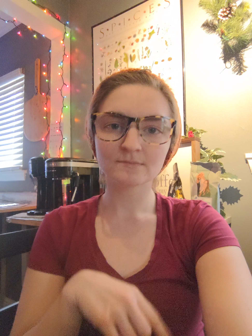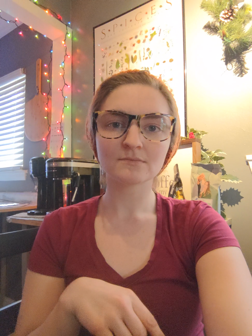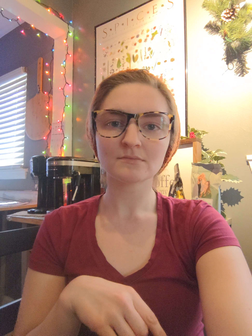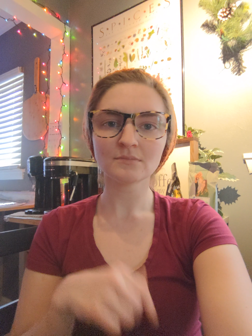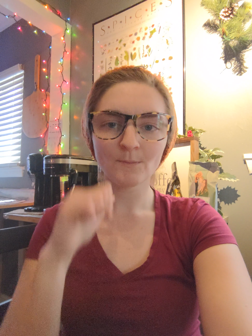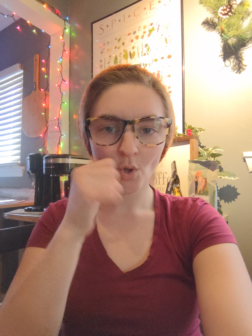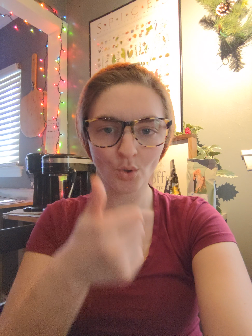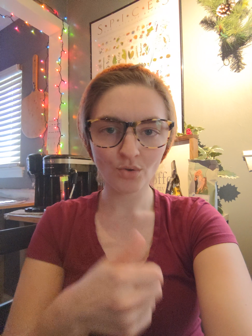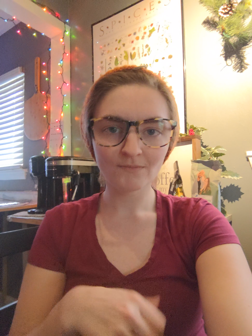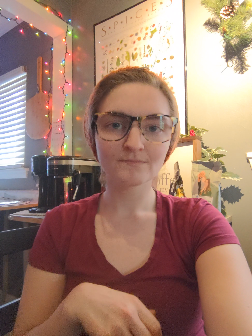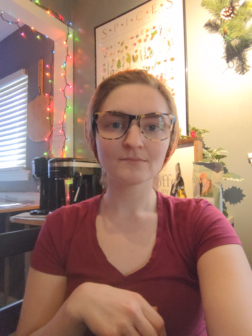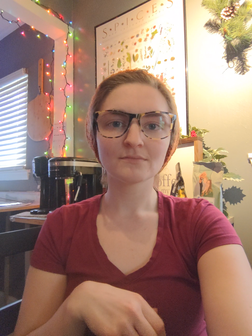tomorrow